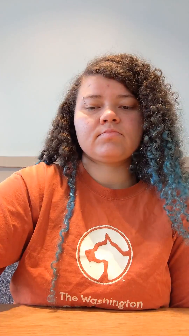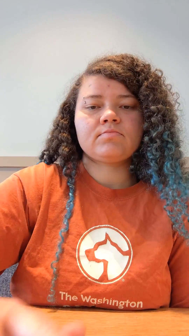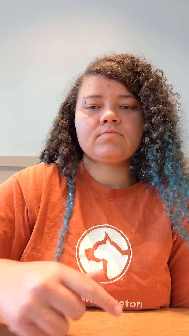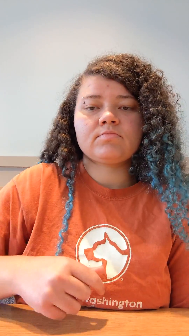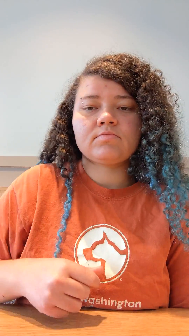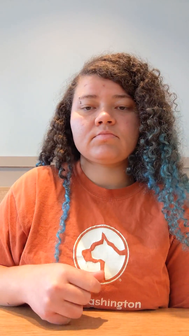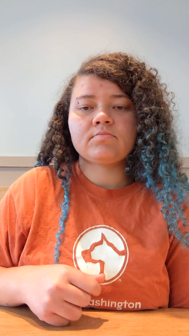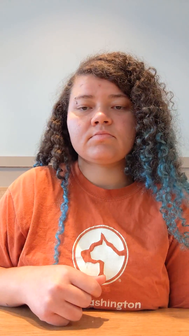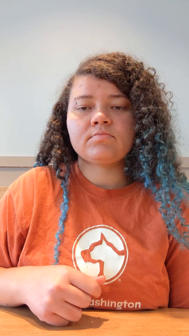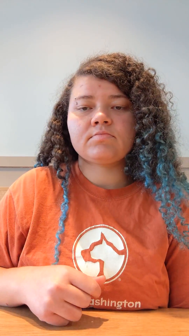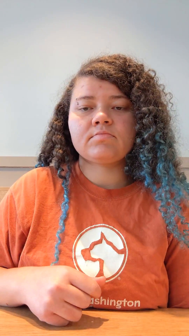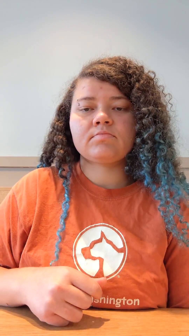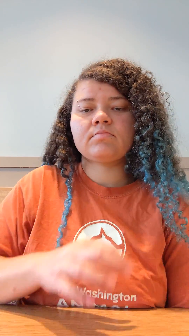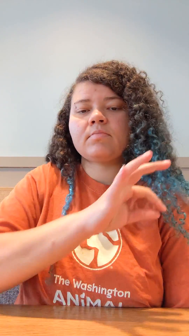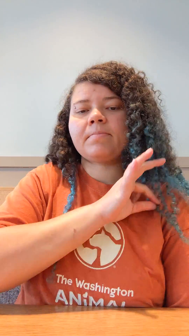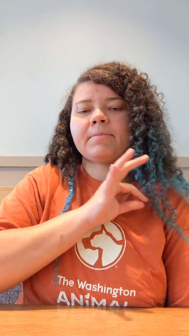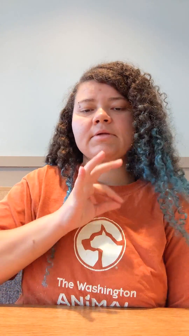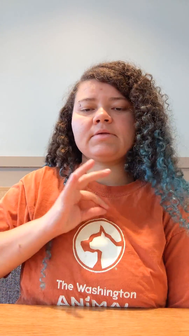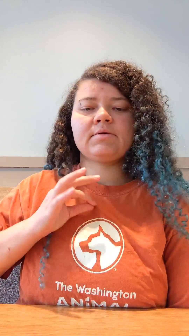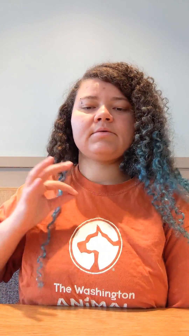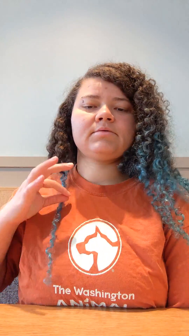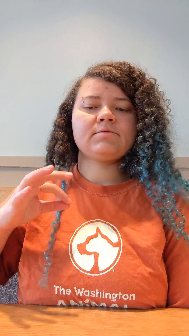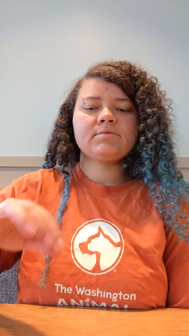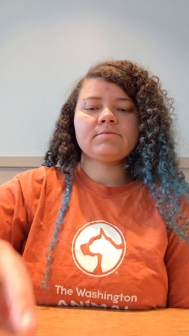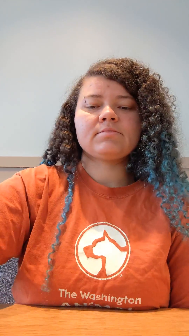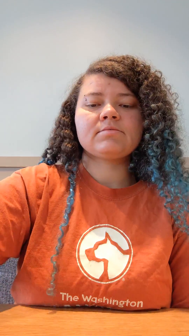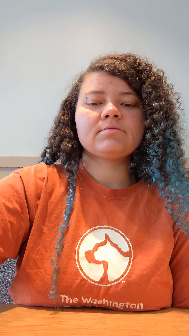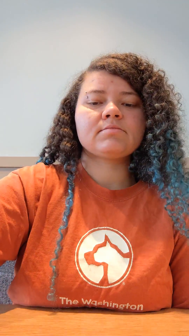beads